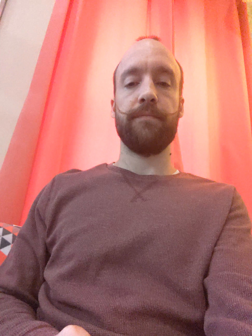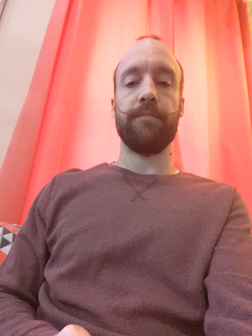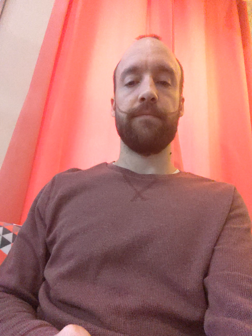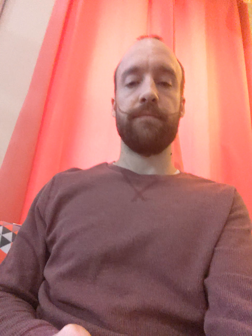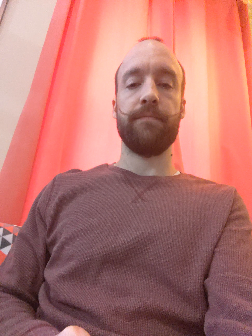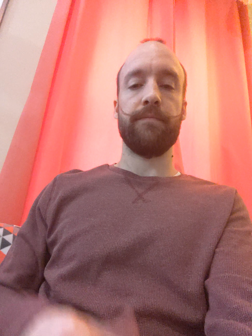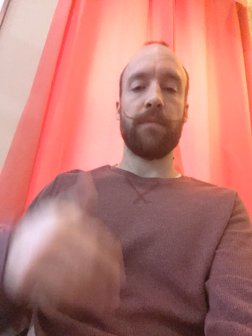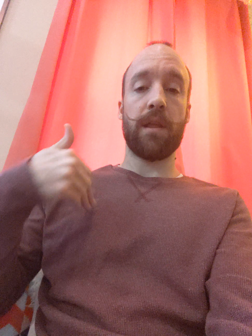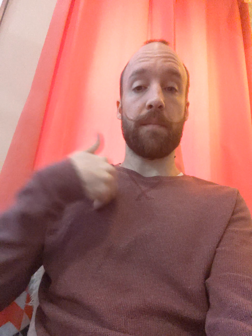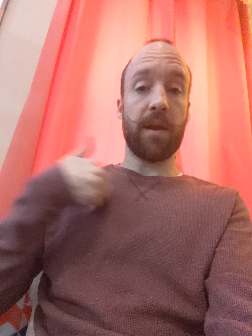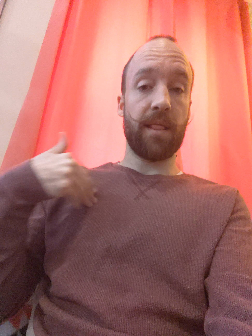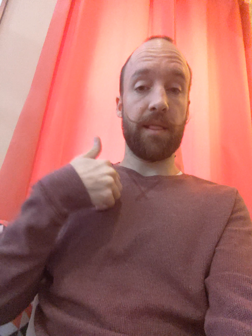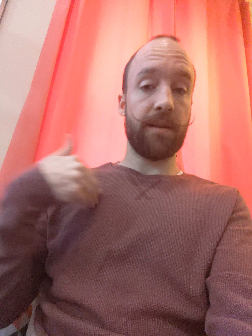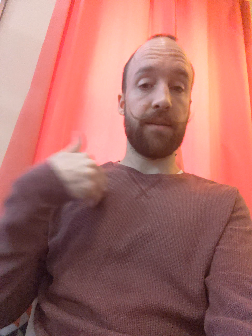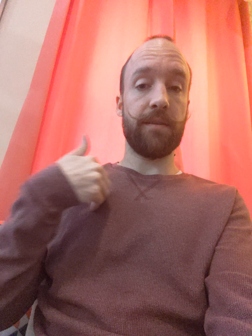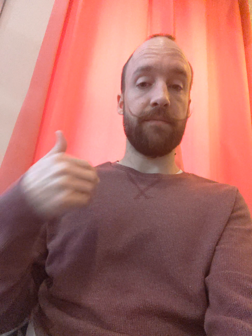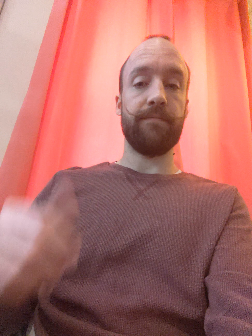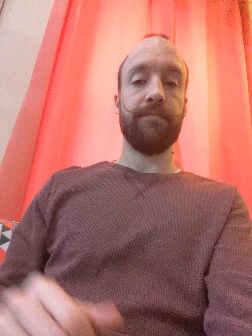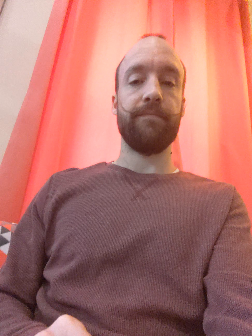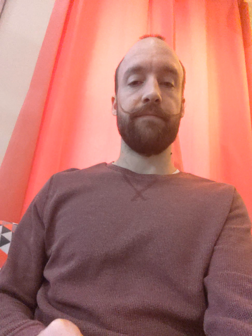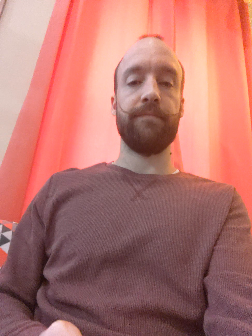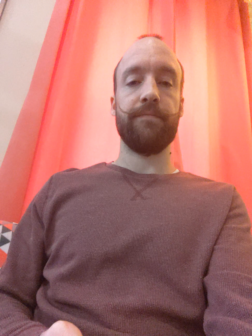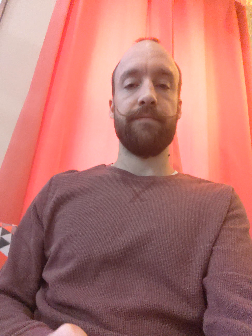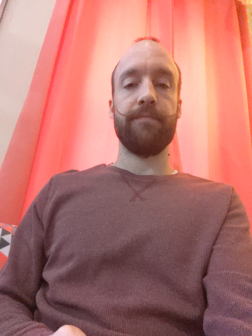animal